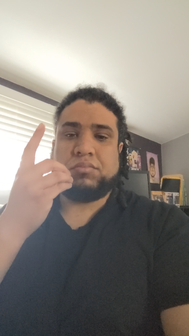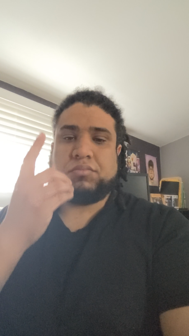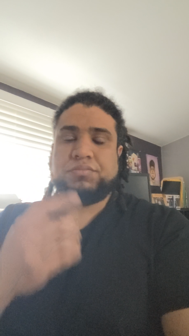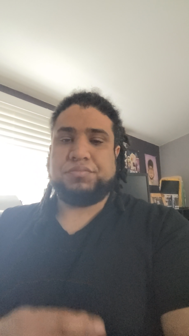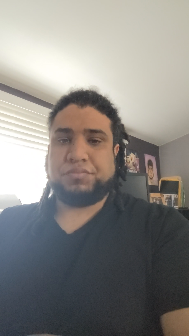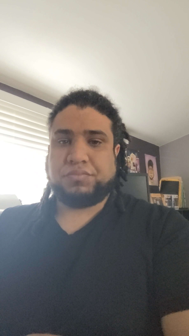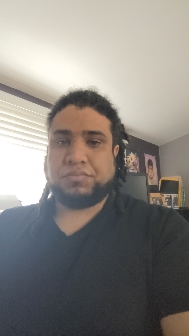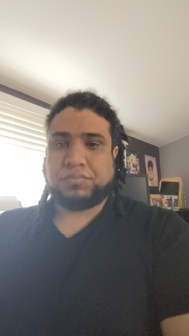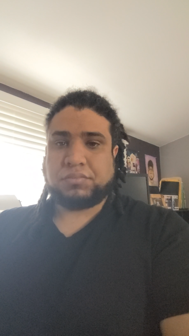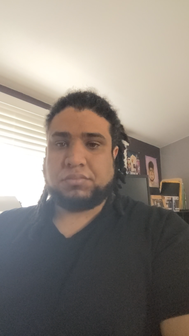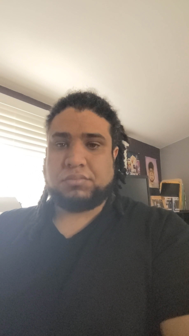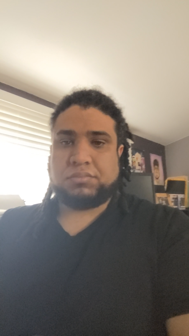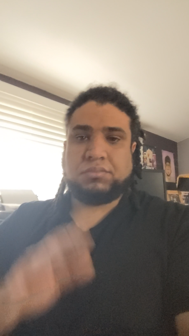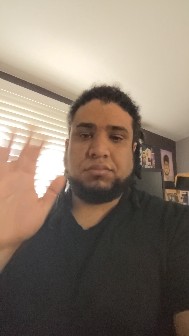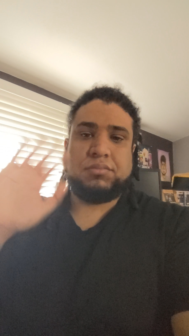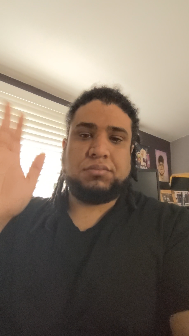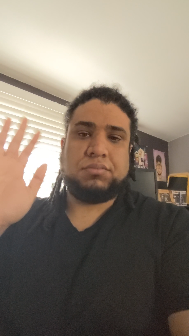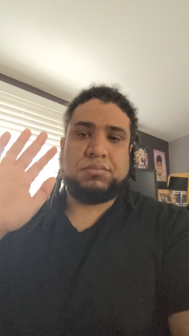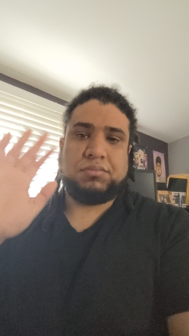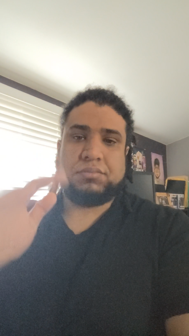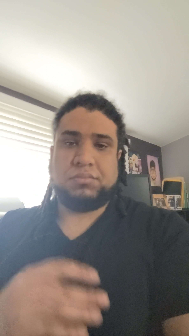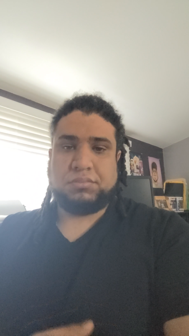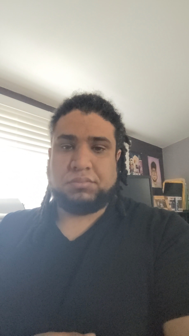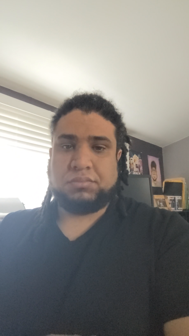hi